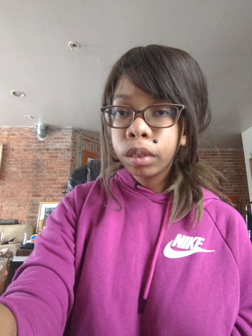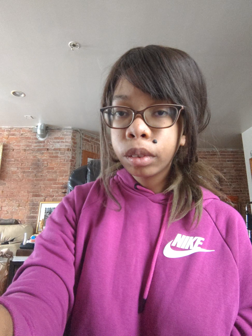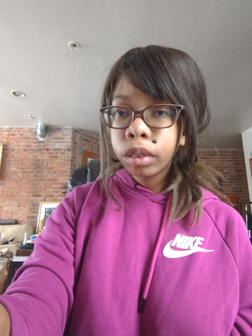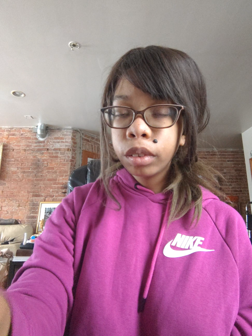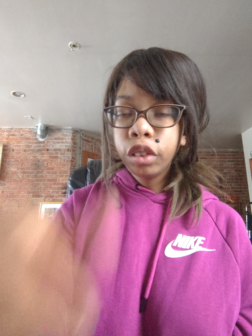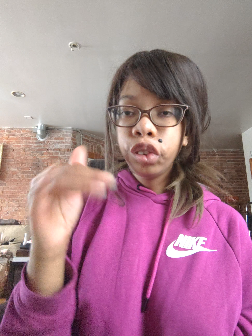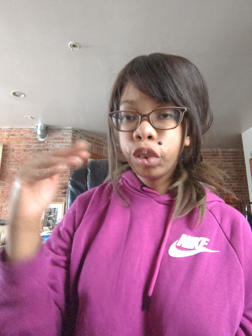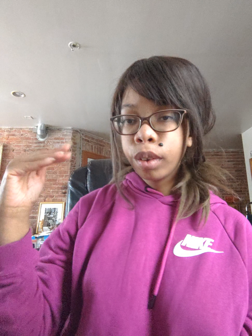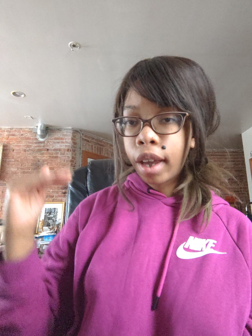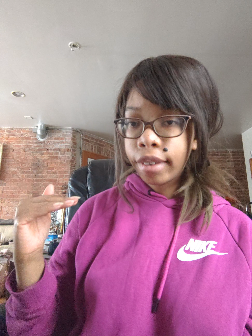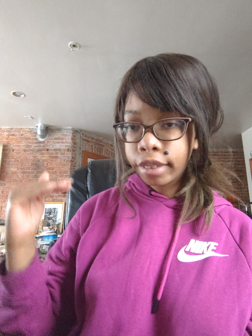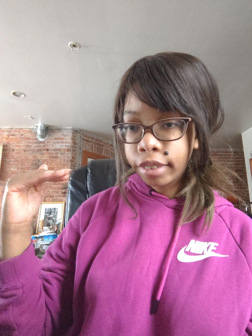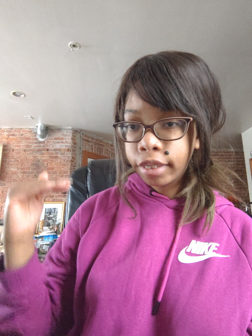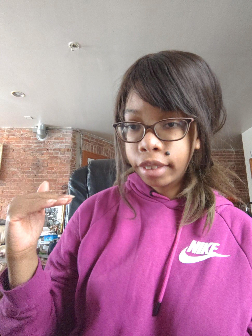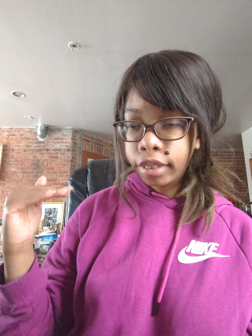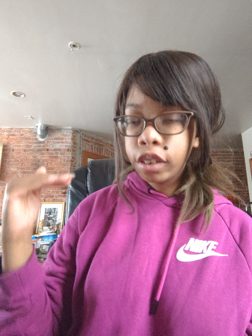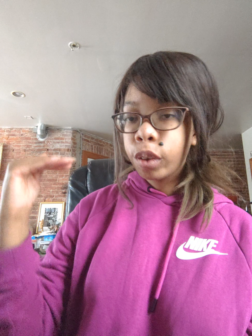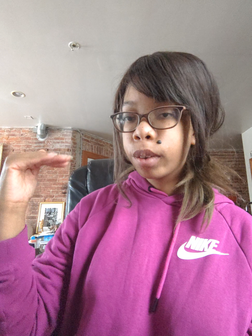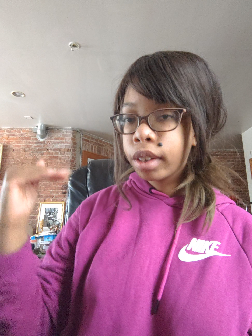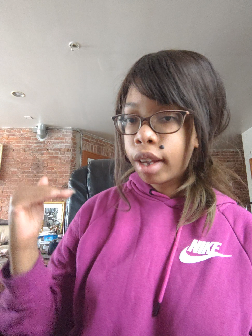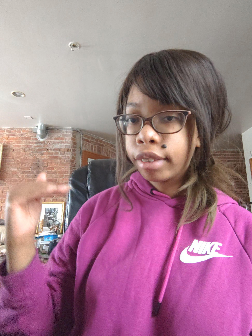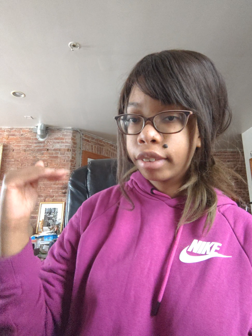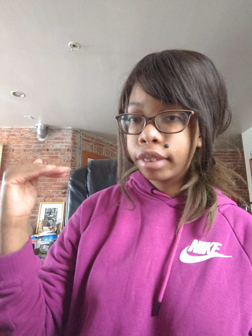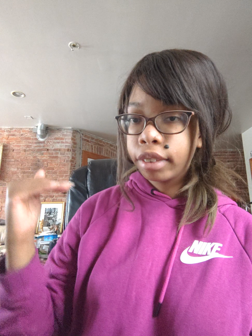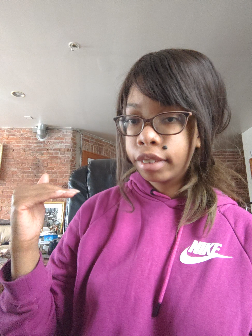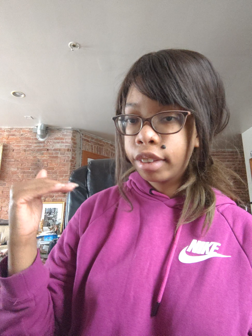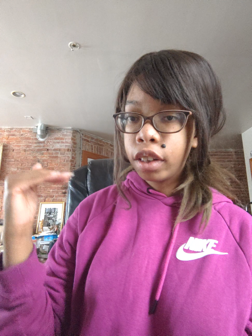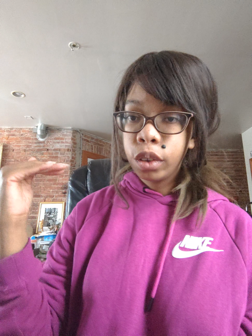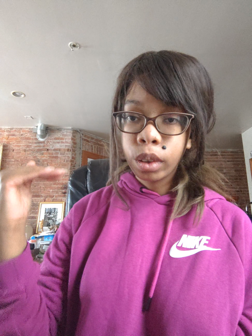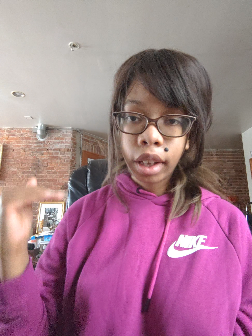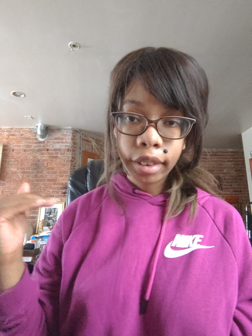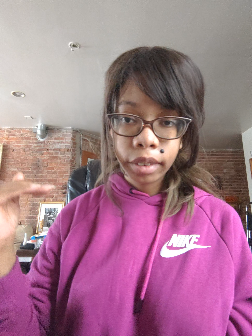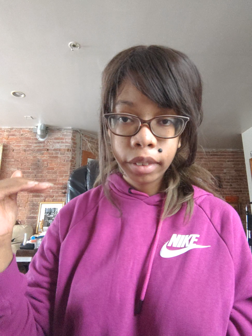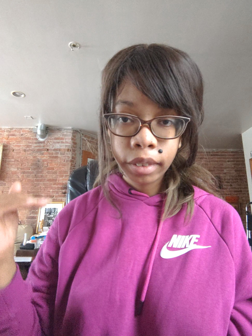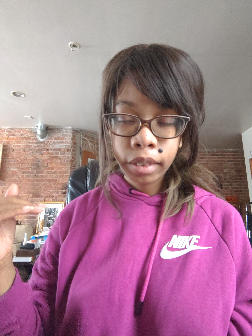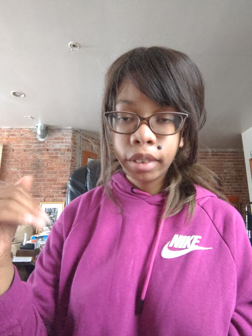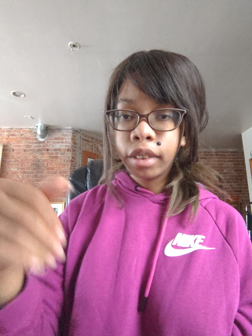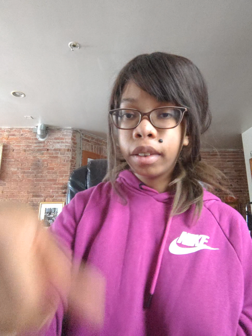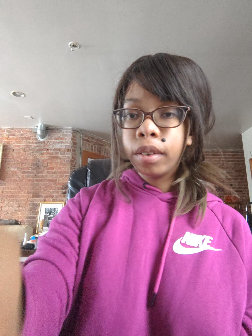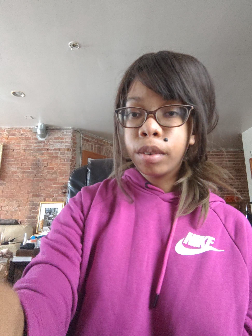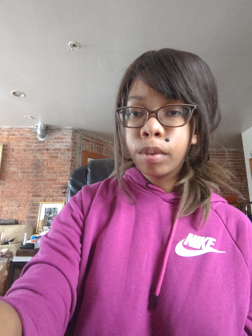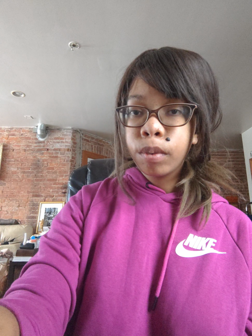child